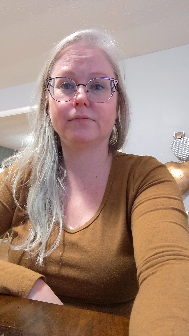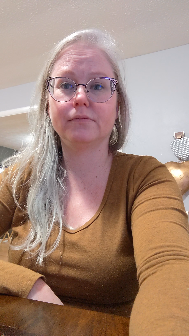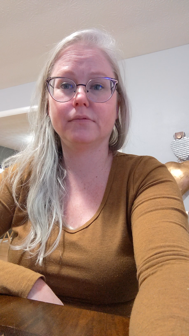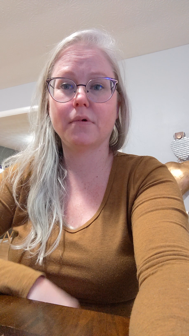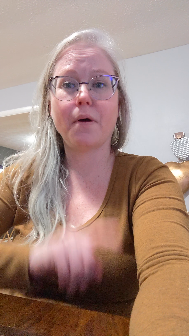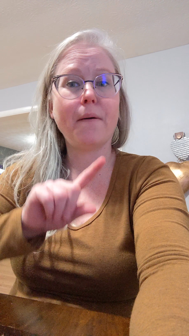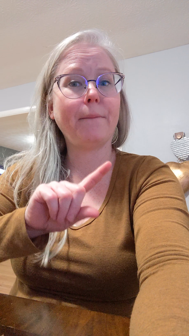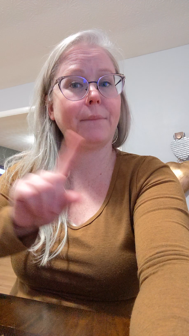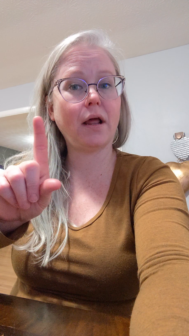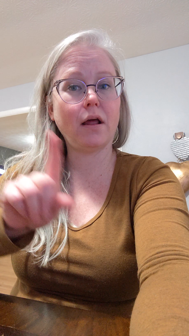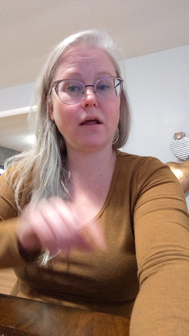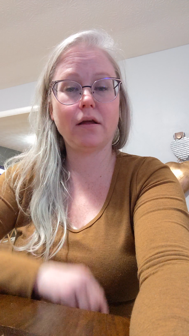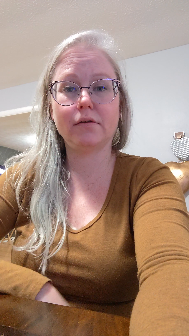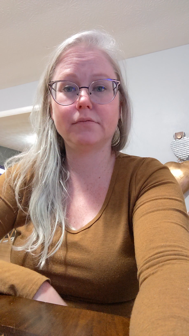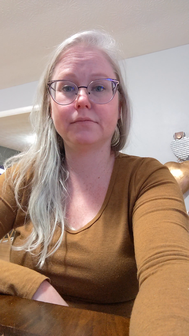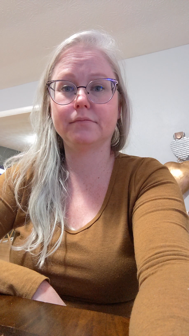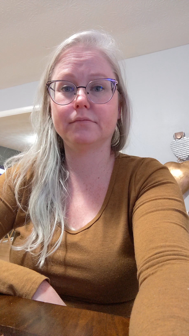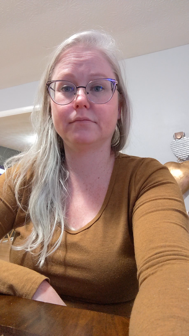but